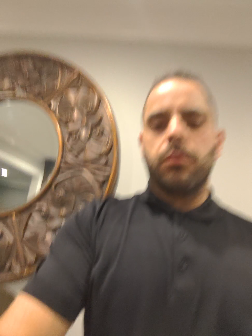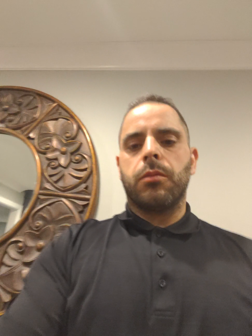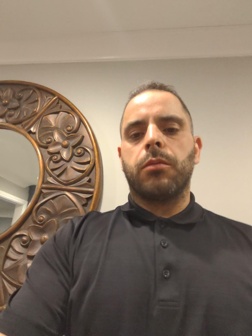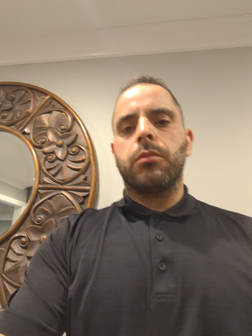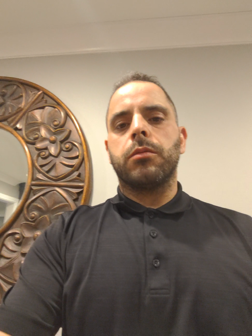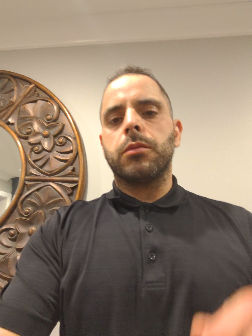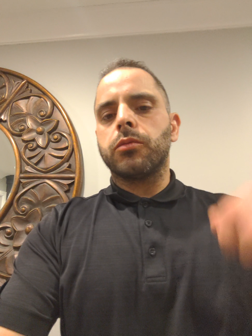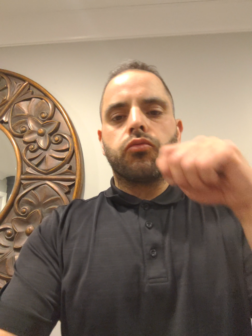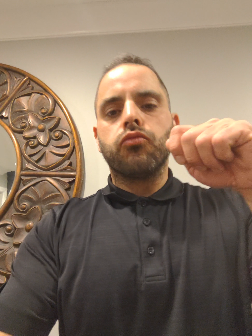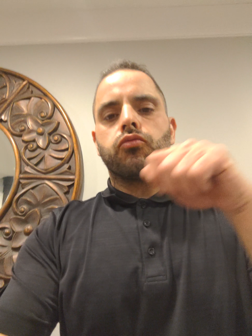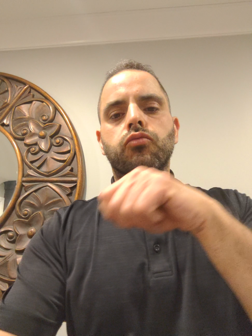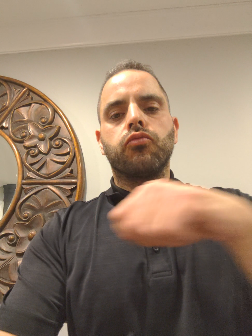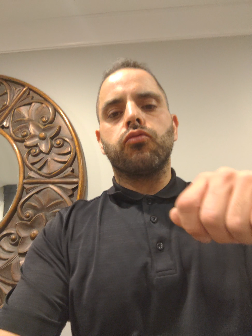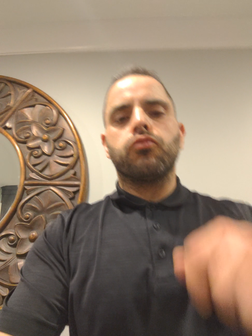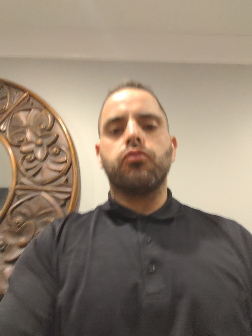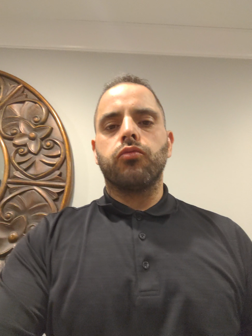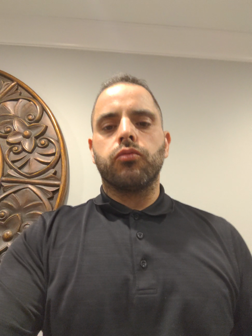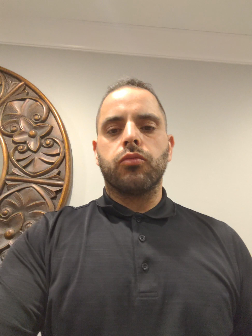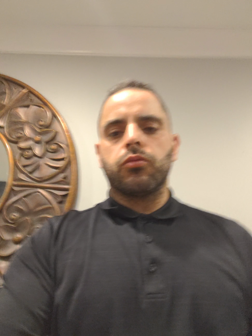toothbrush